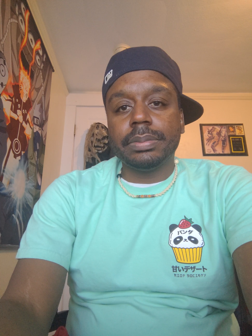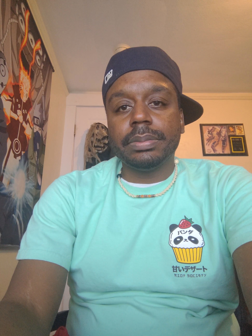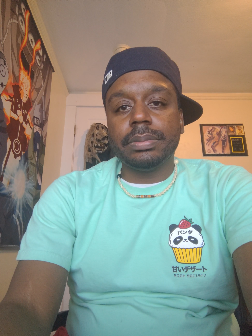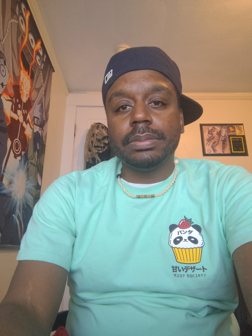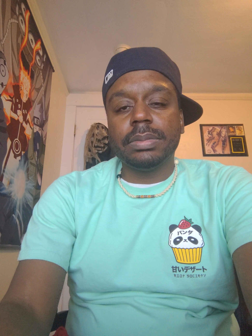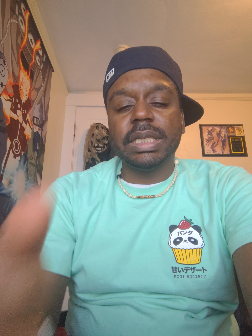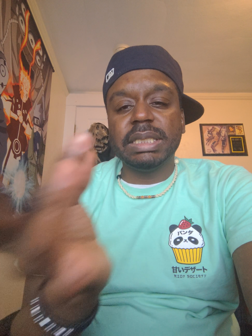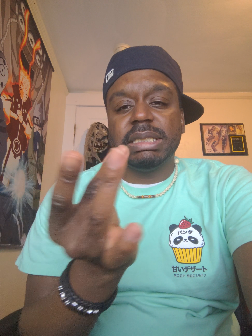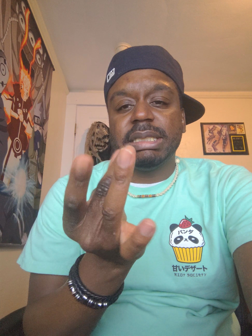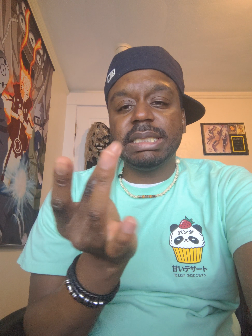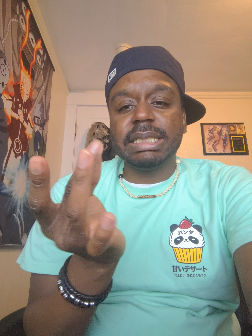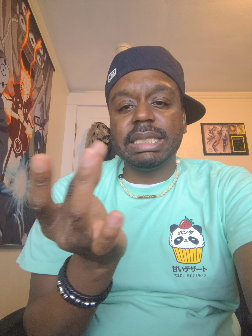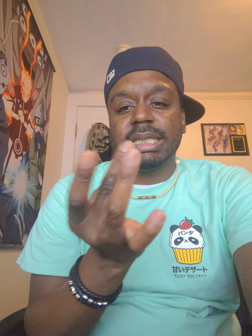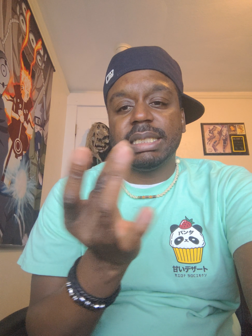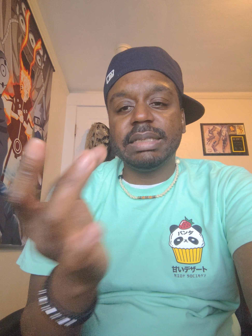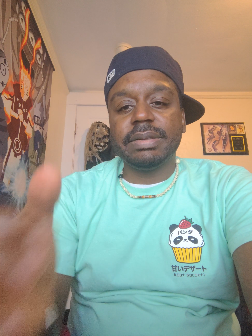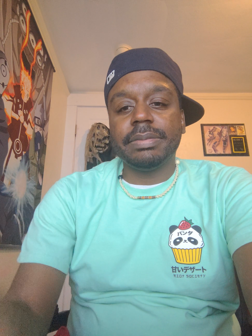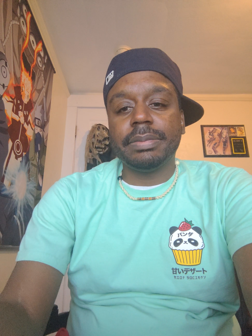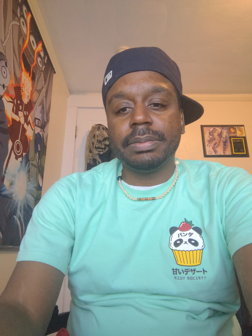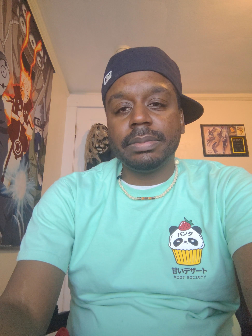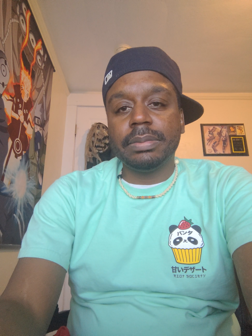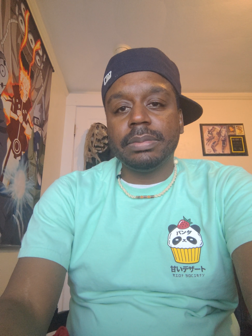sticky